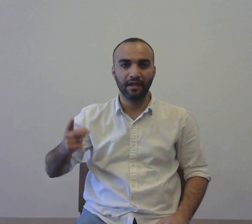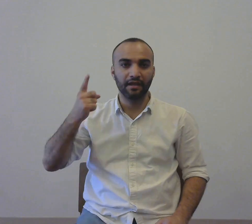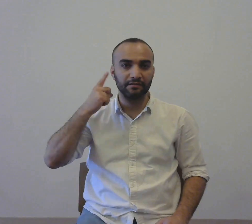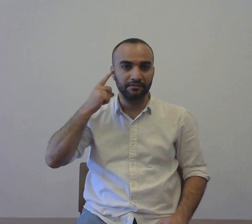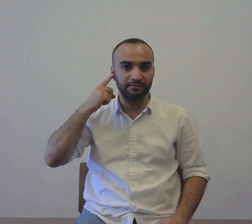eşitmə